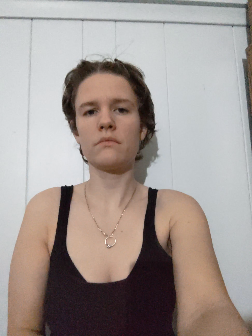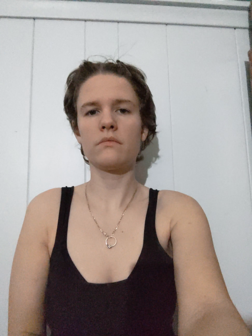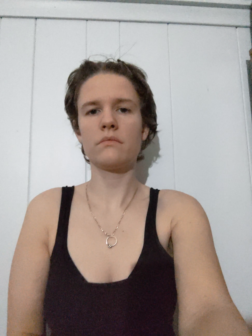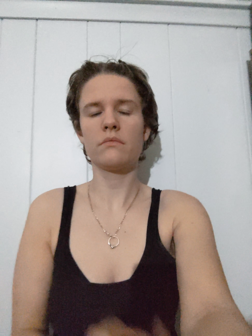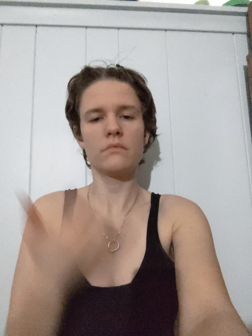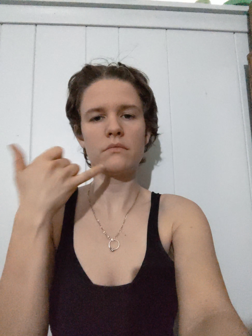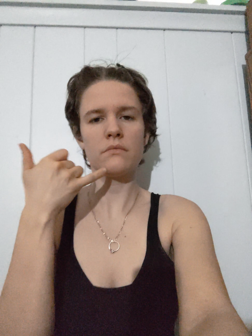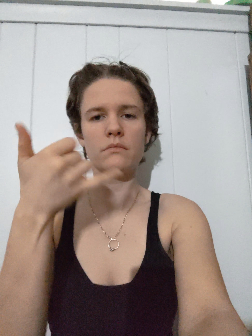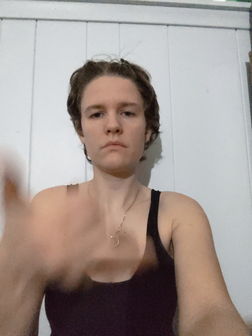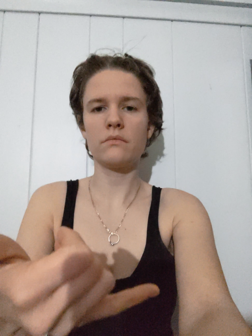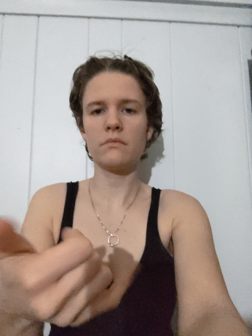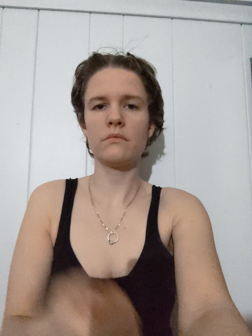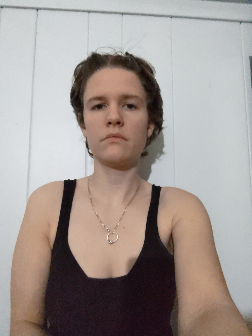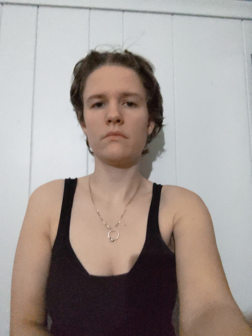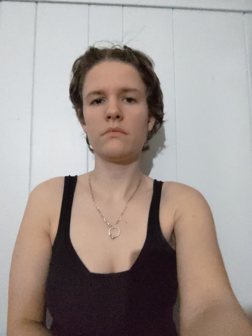call on the phone